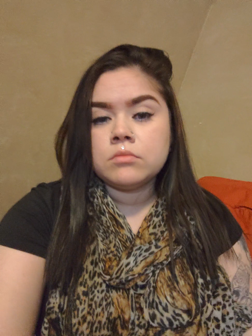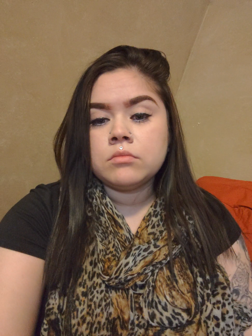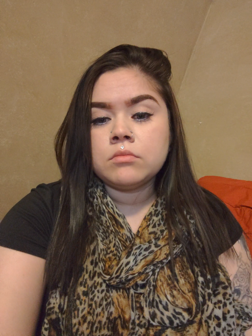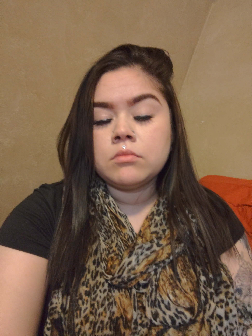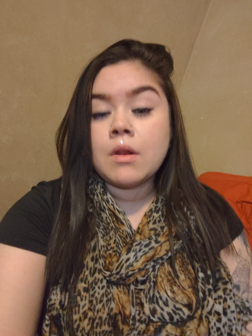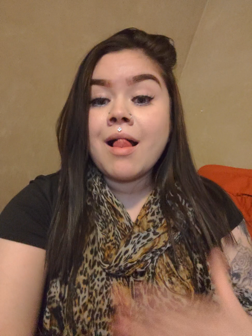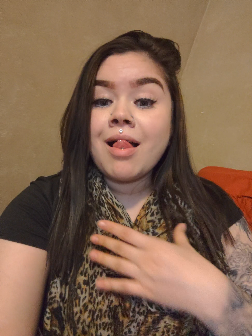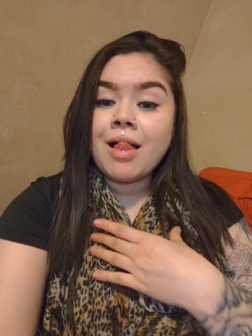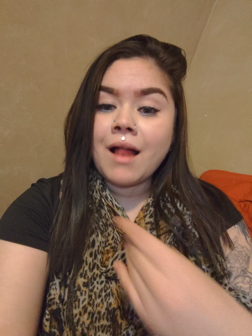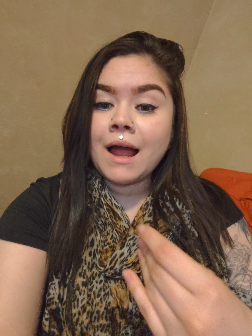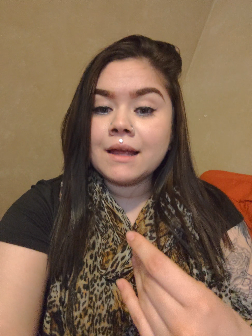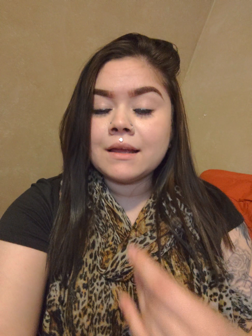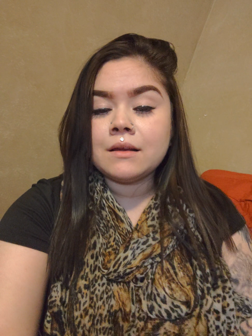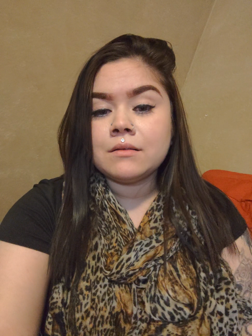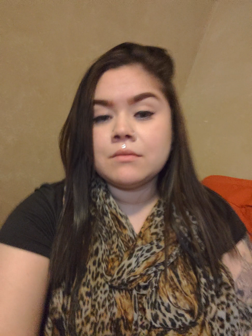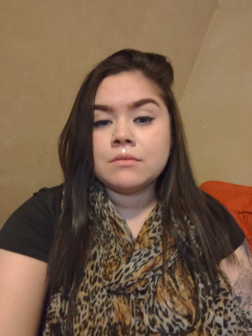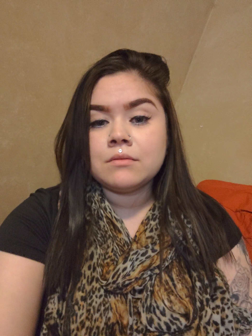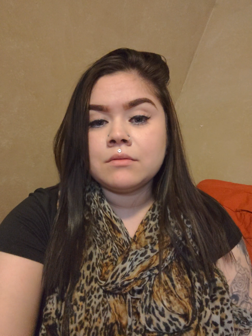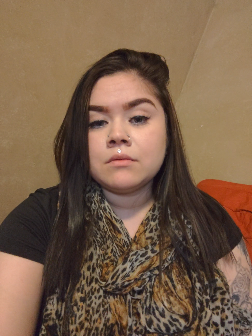like